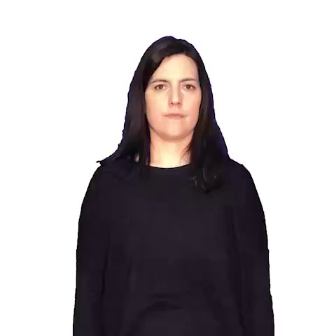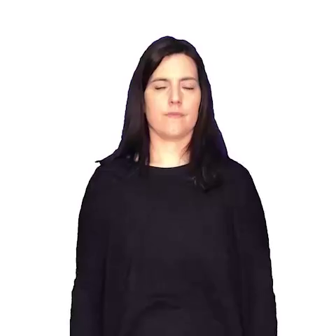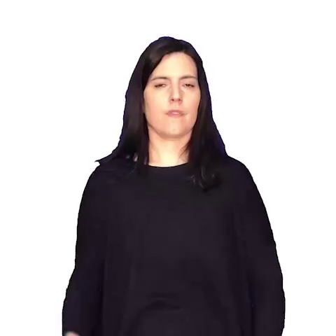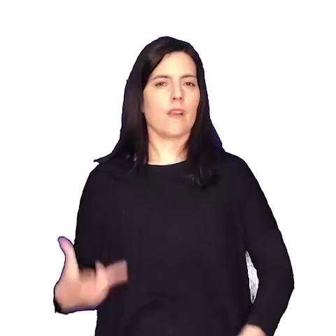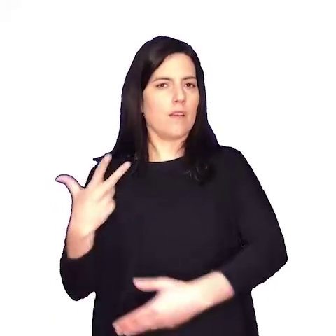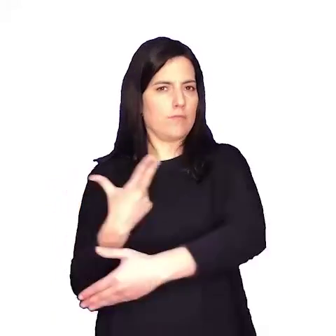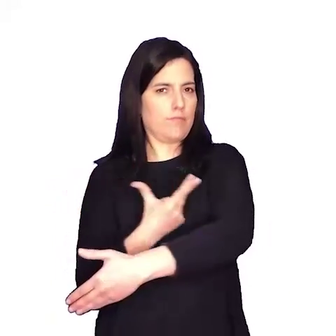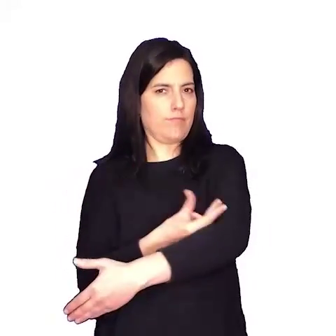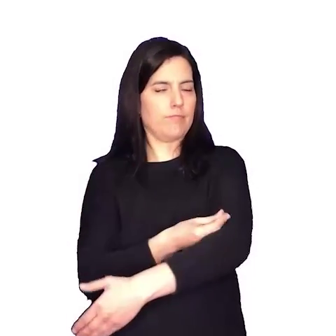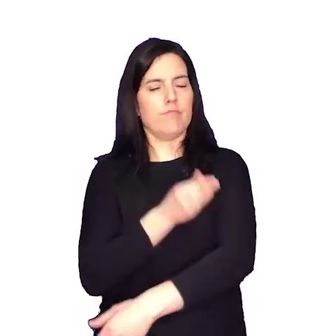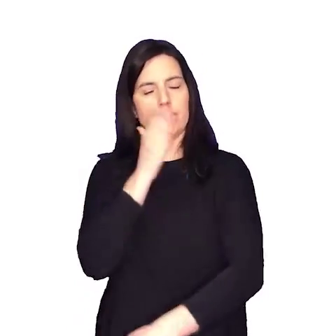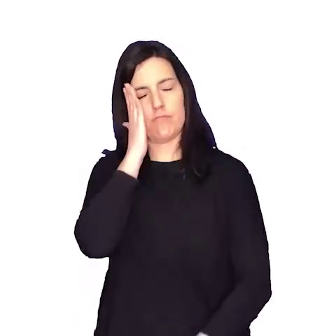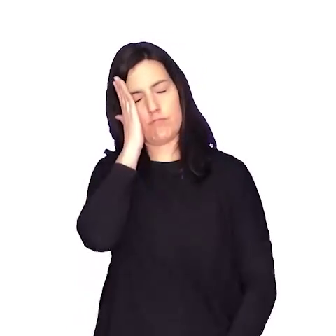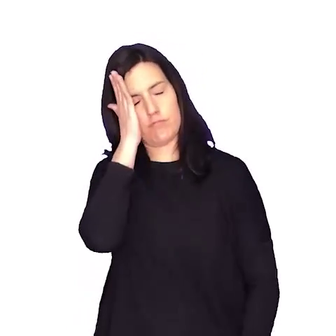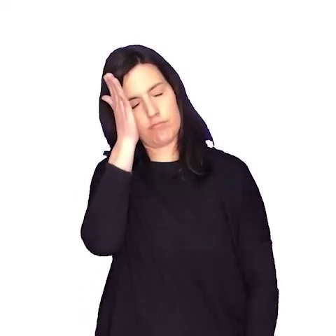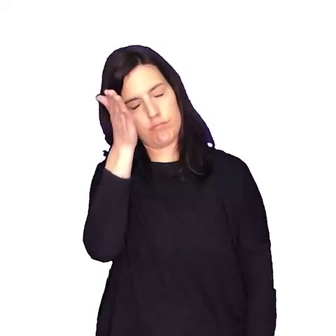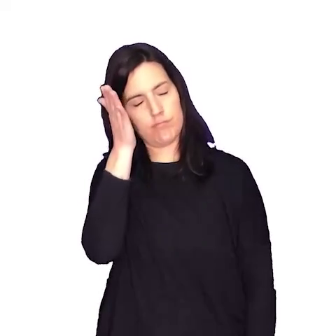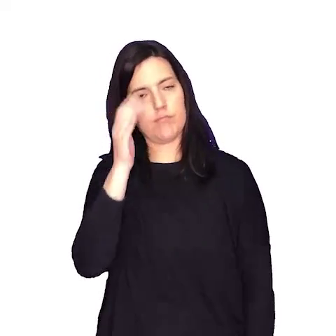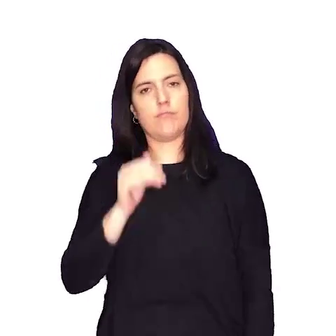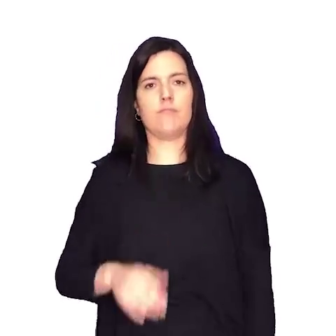inyeccion dormirse